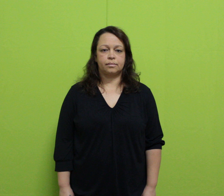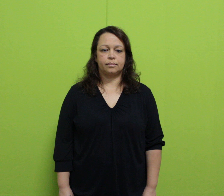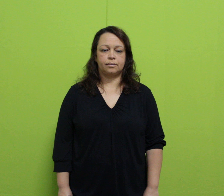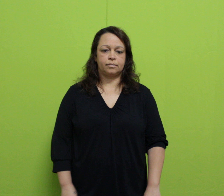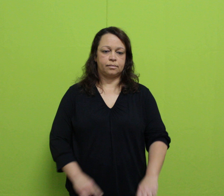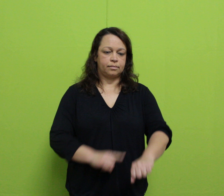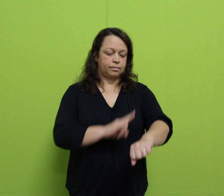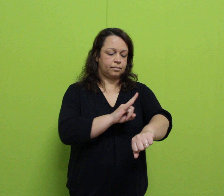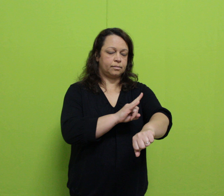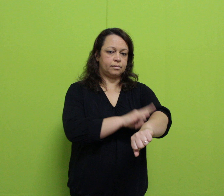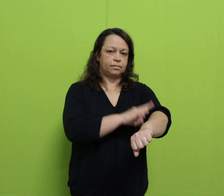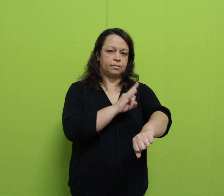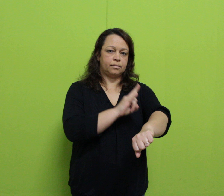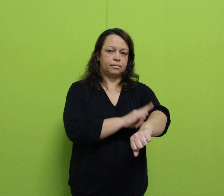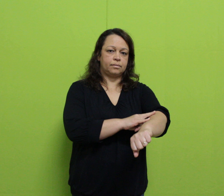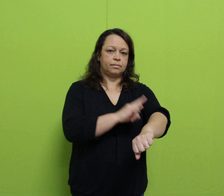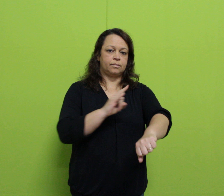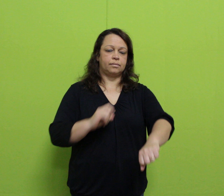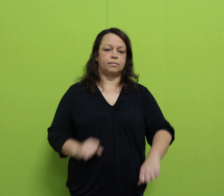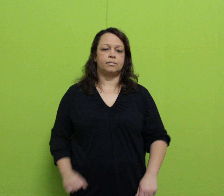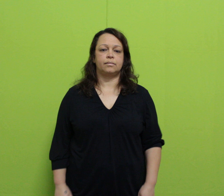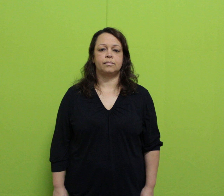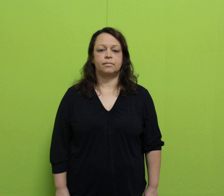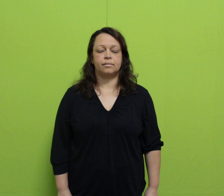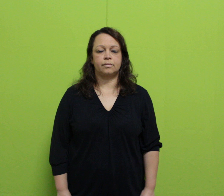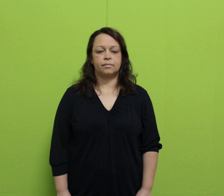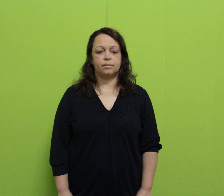banheiro